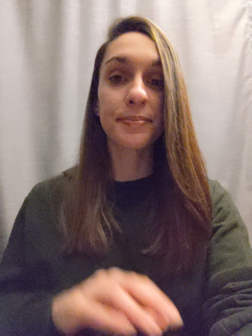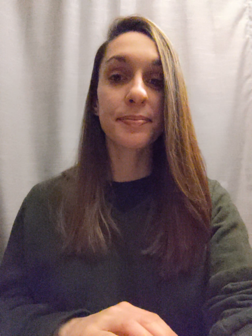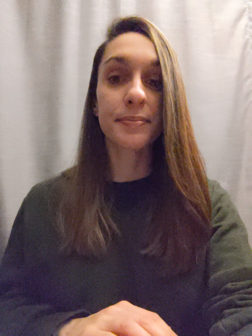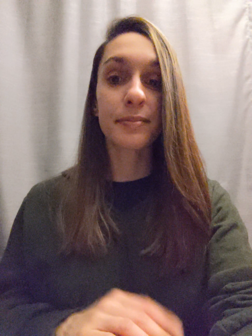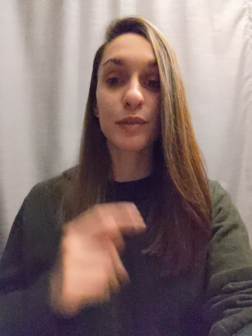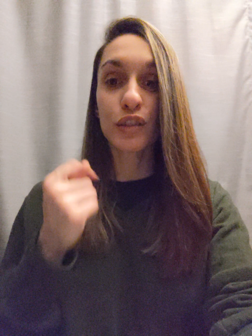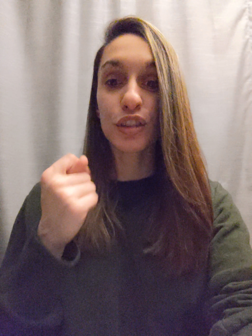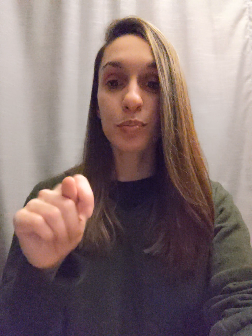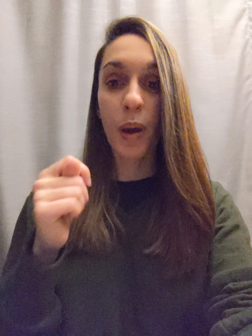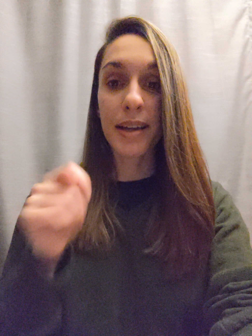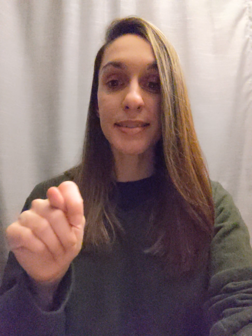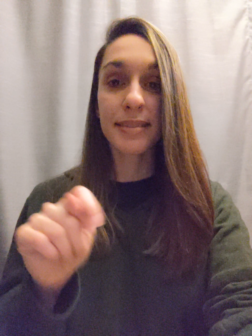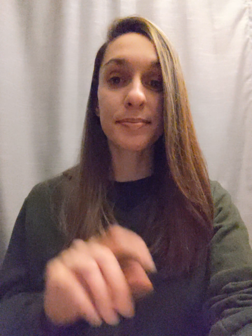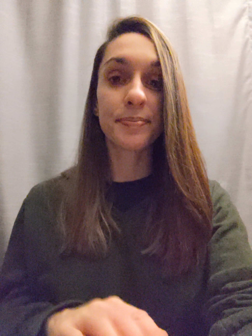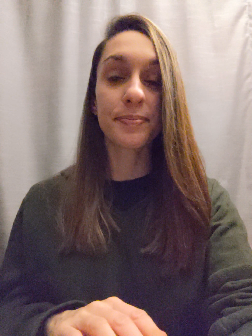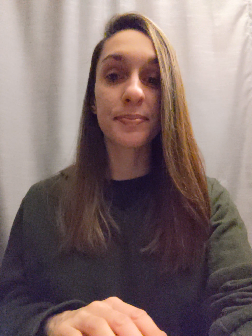toy